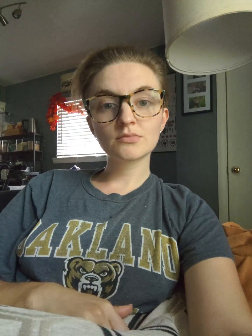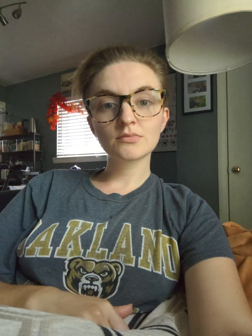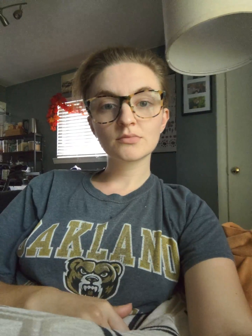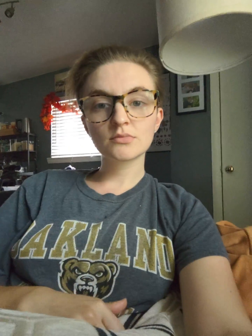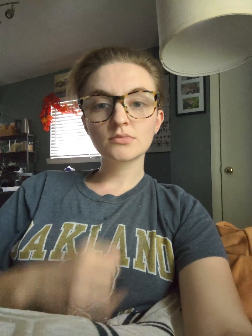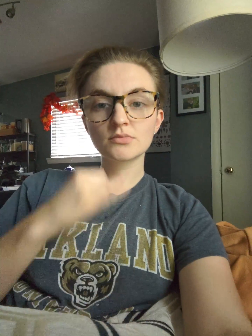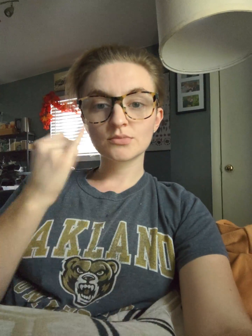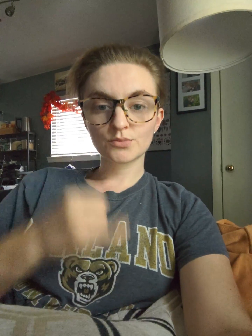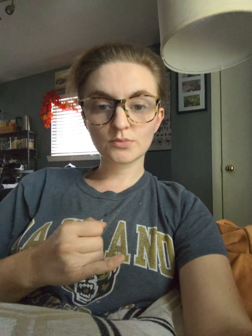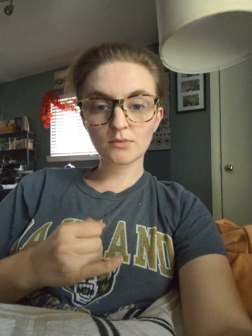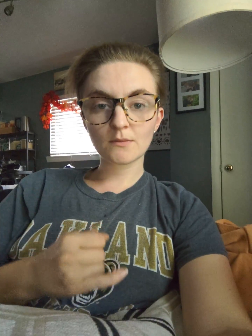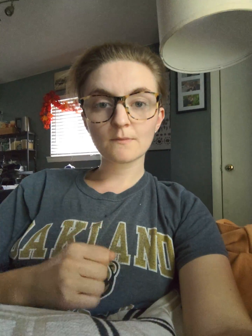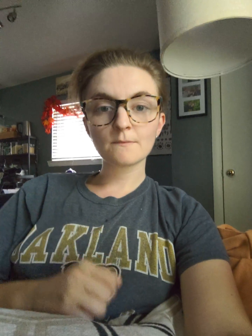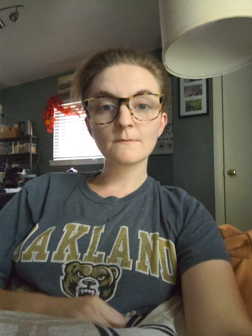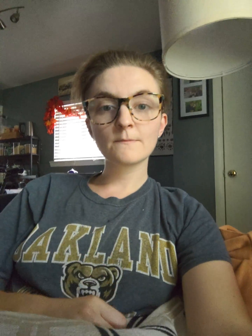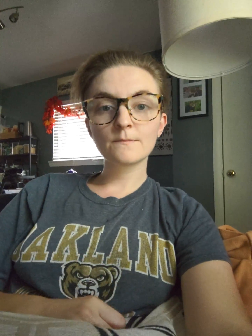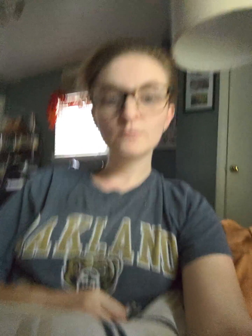last